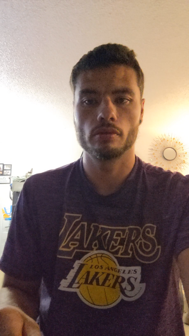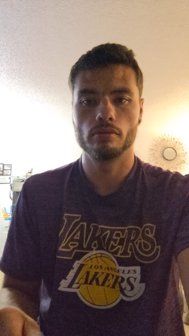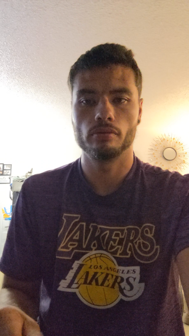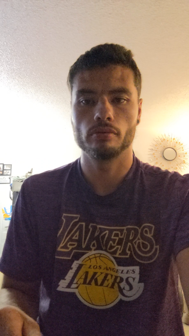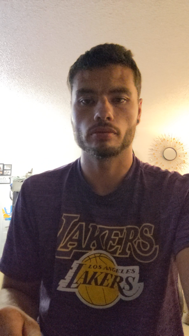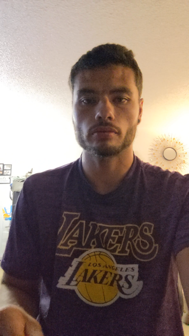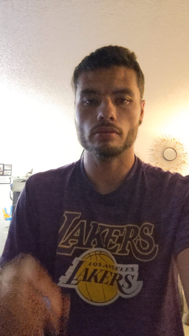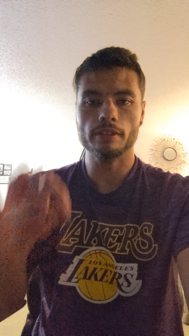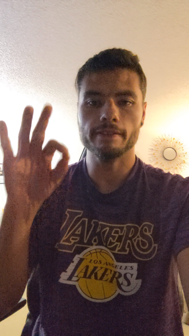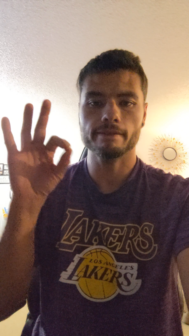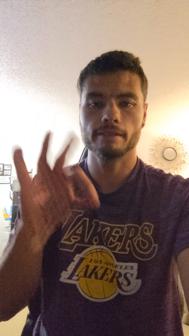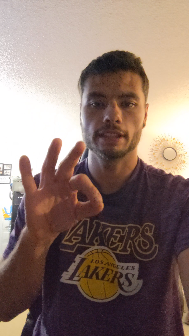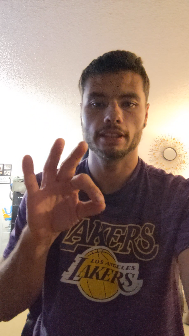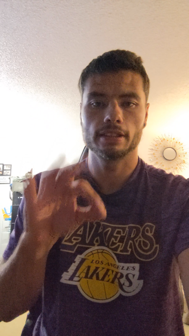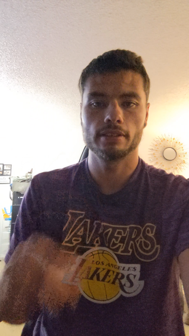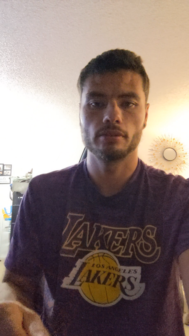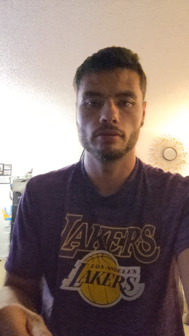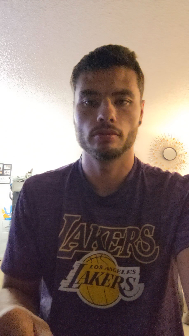fit